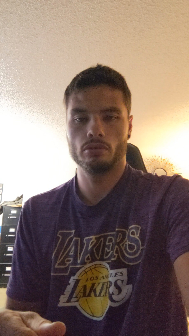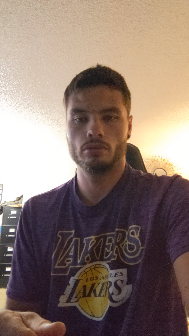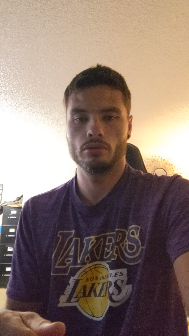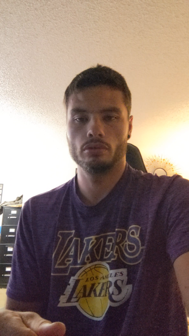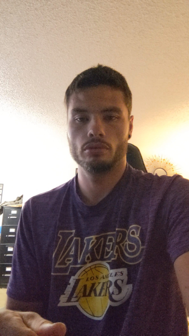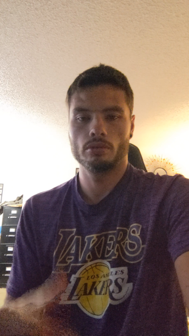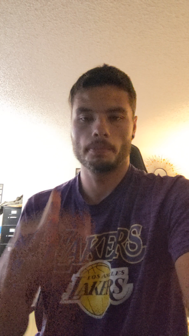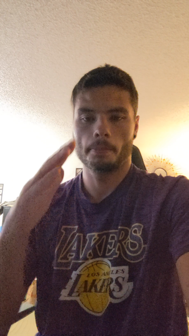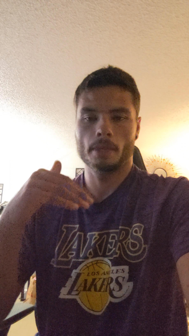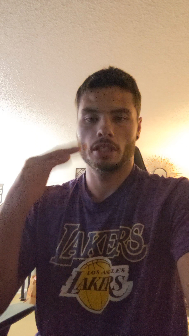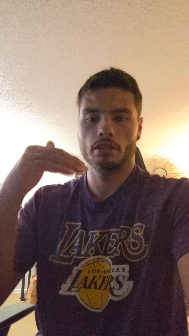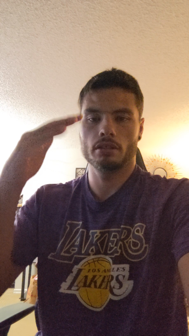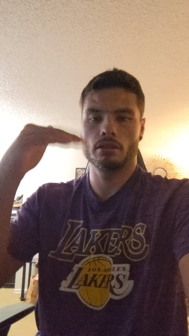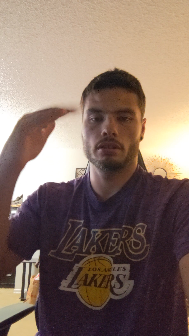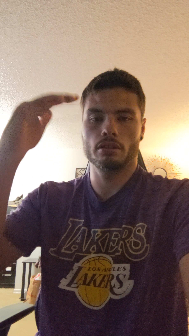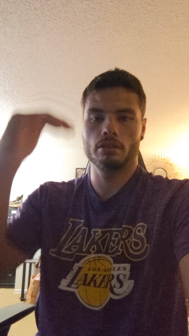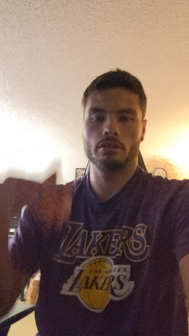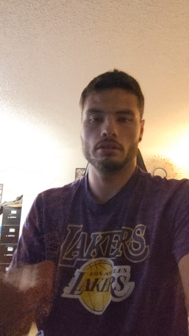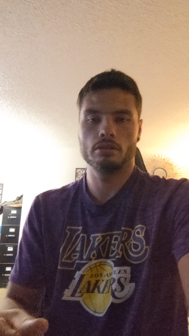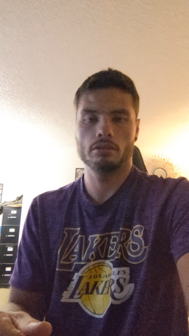build